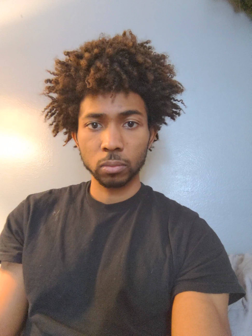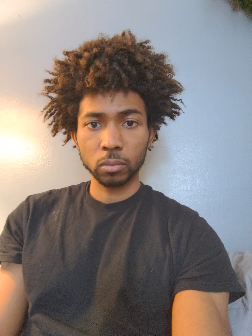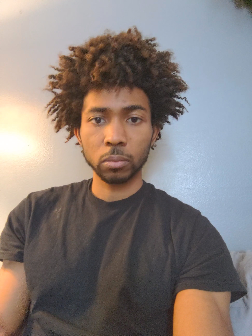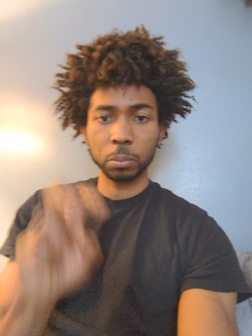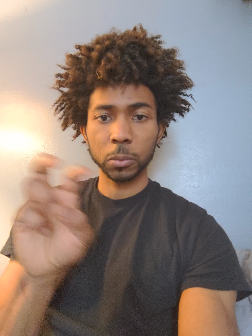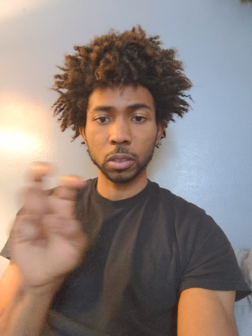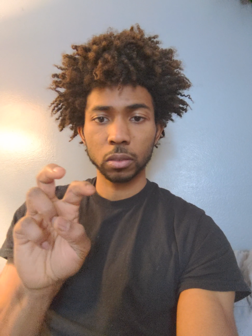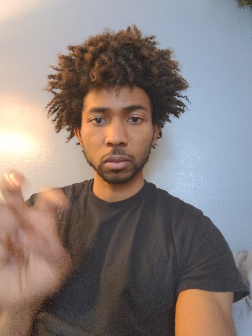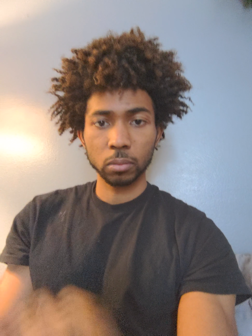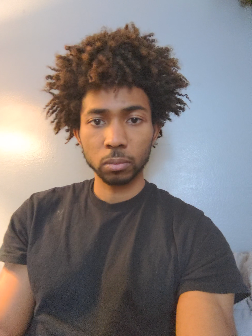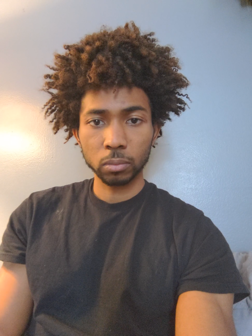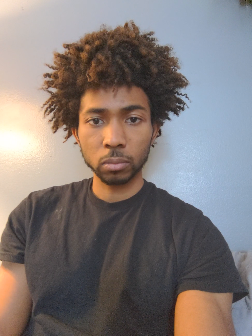pizza